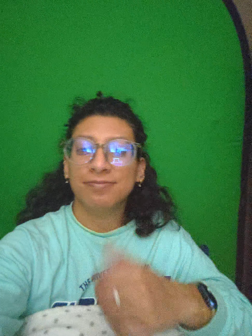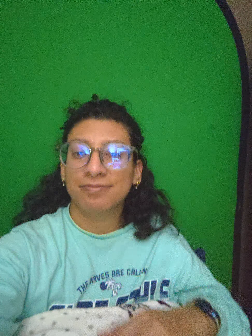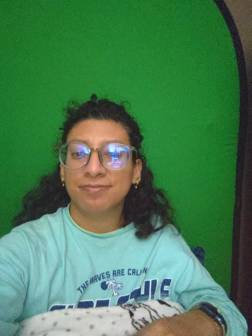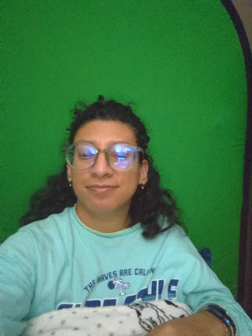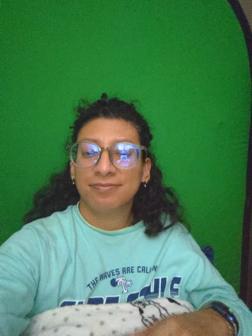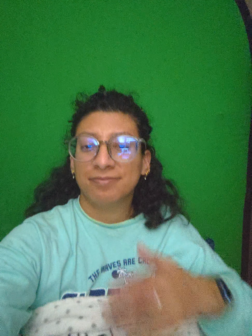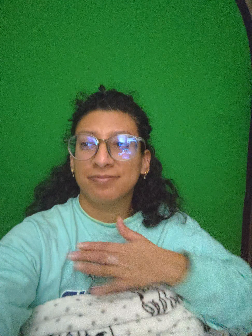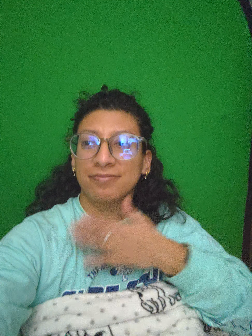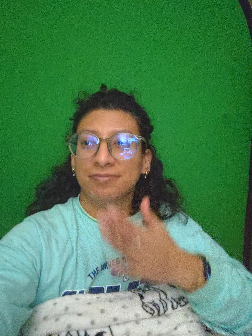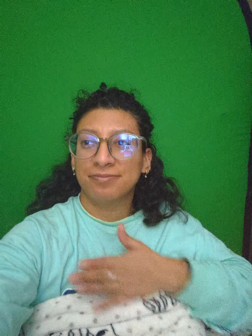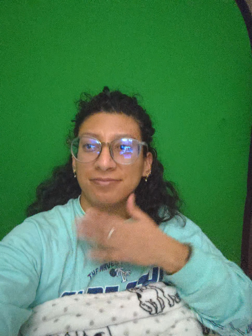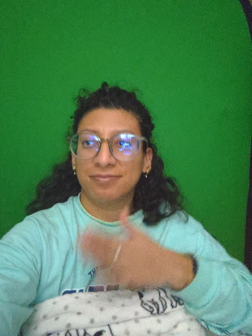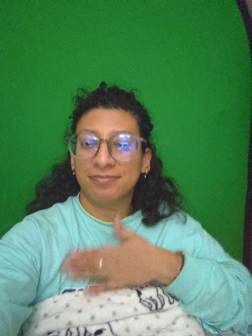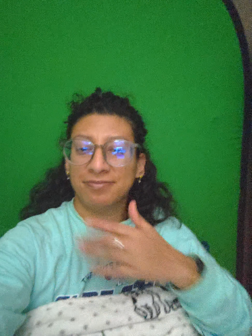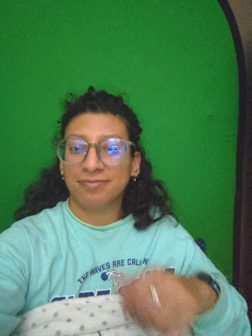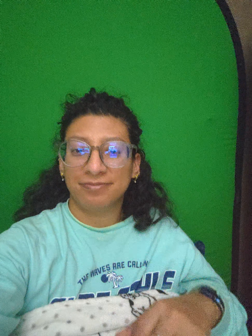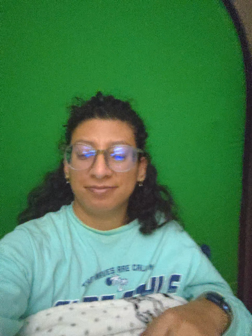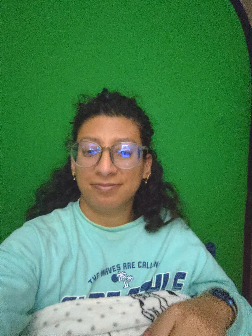happy